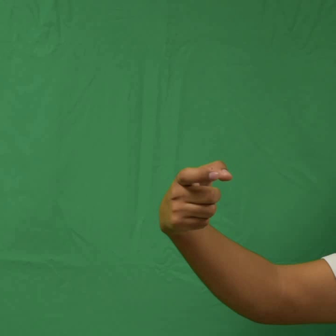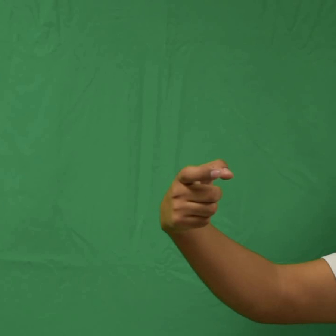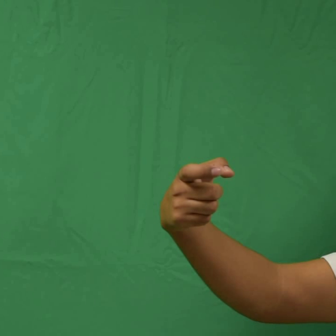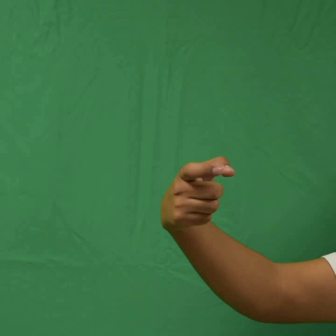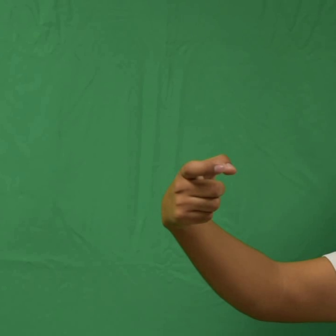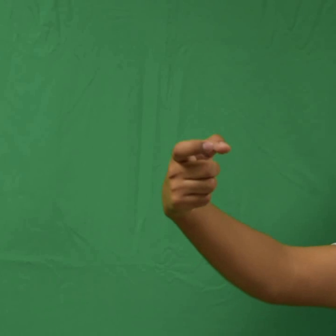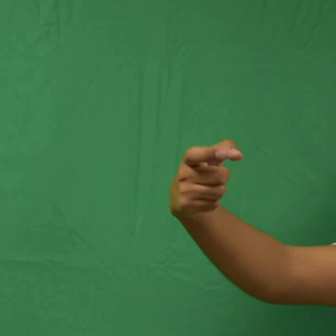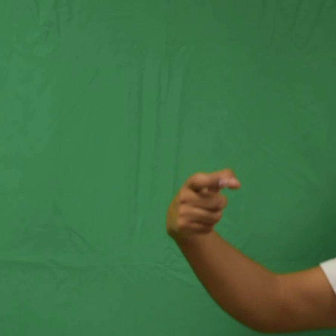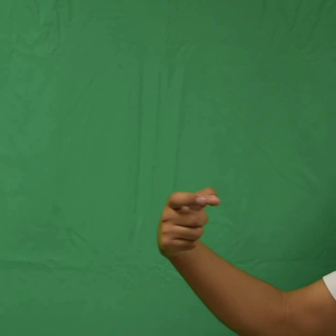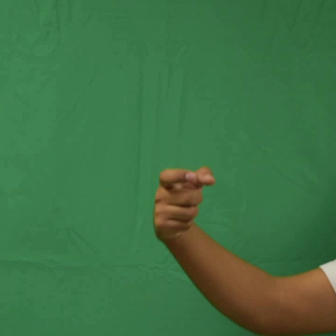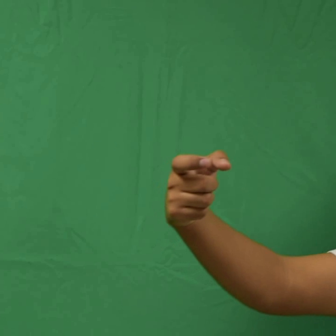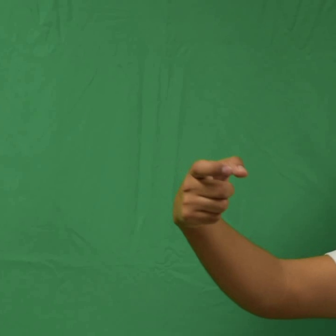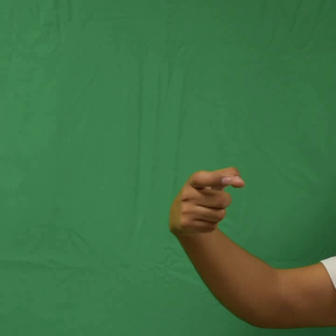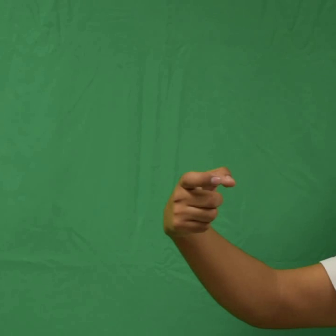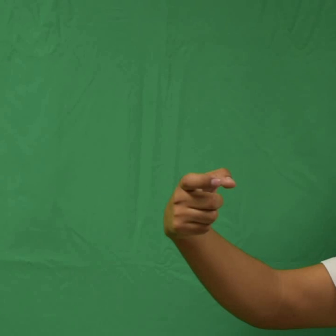X